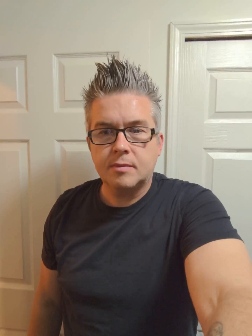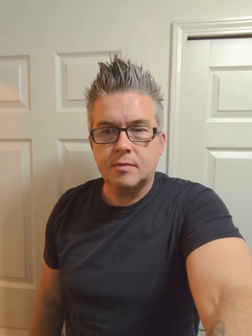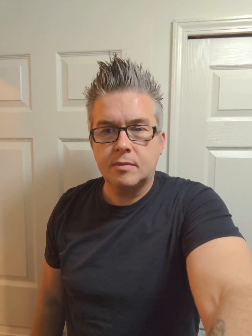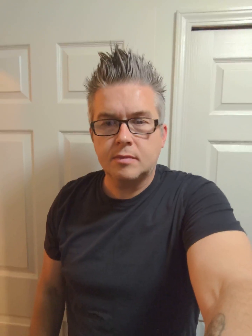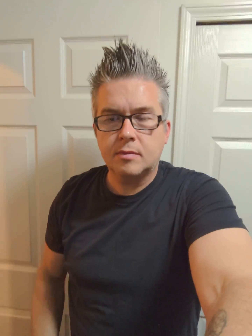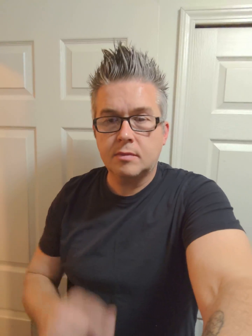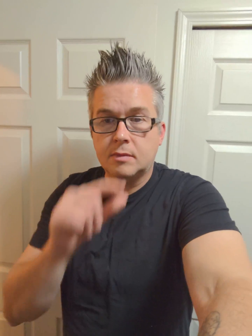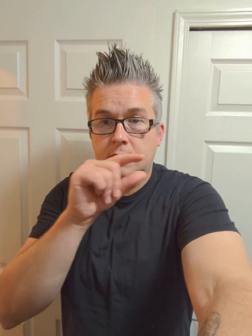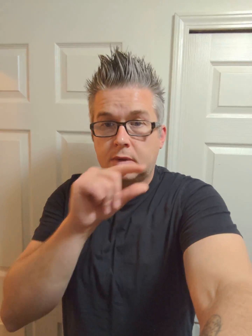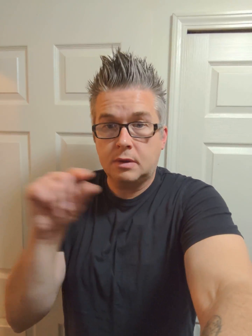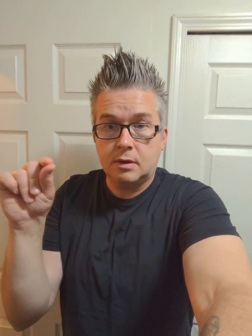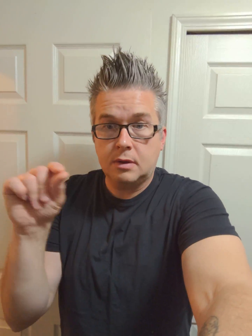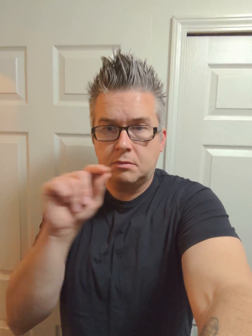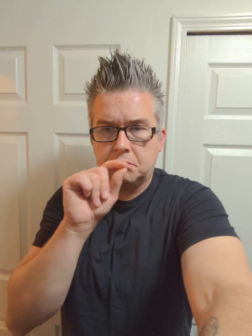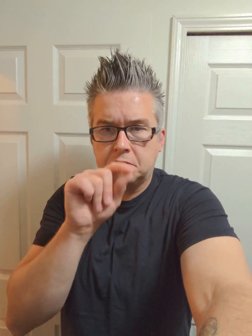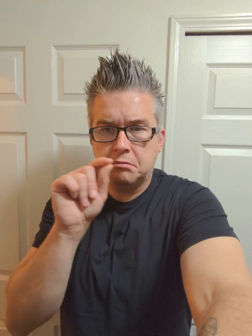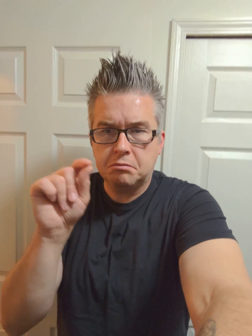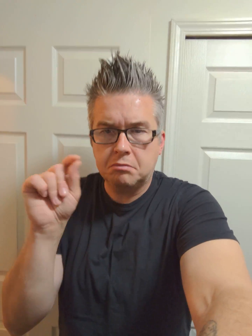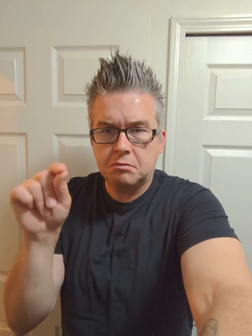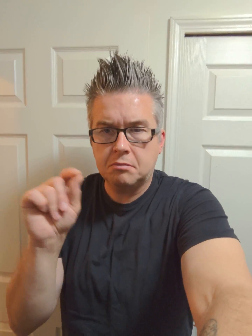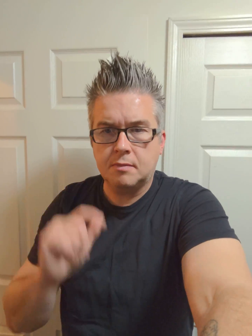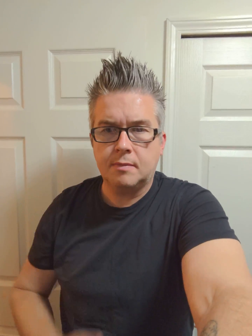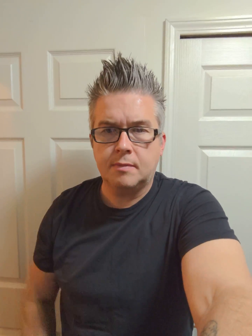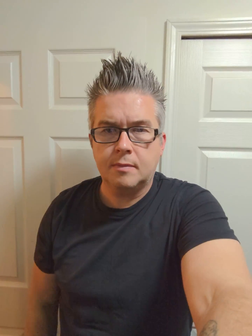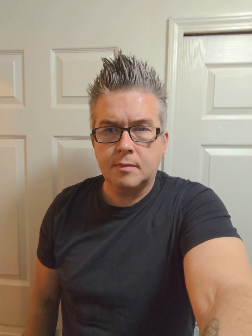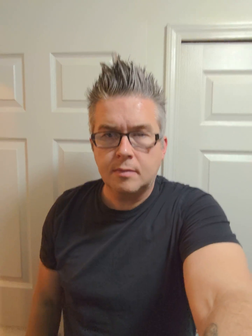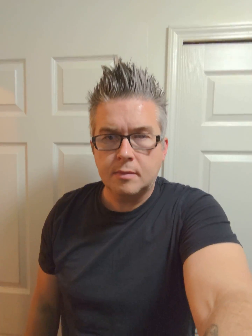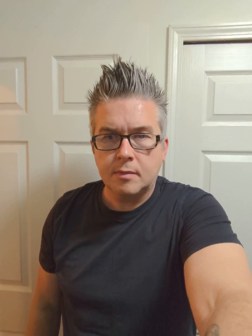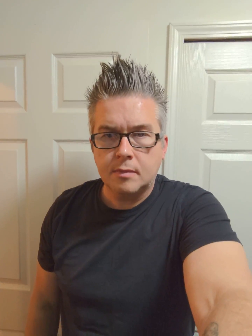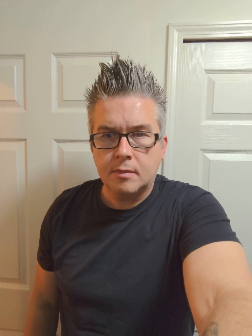peas